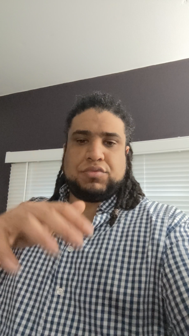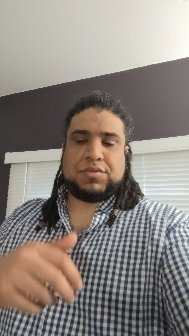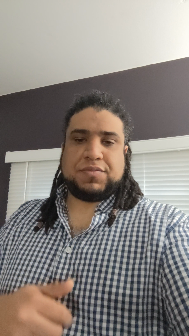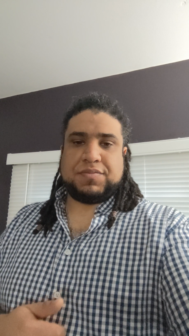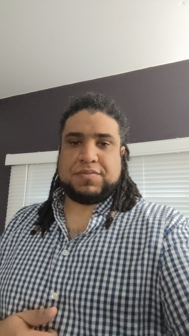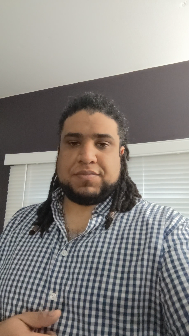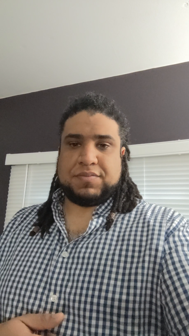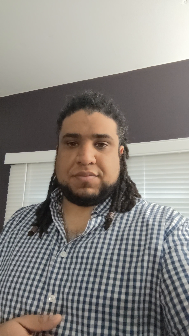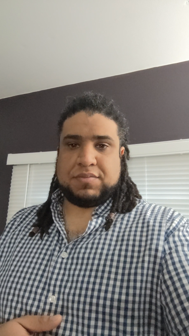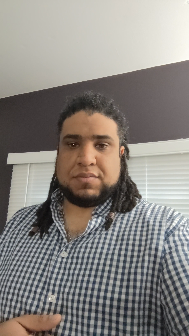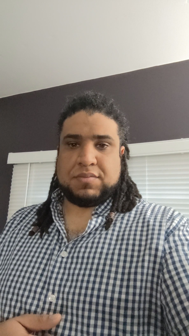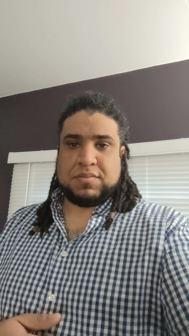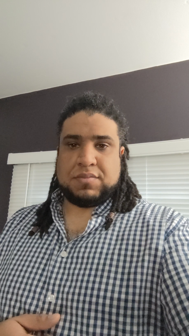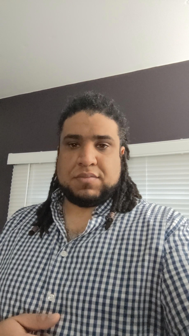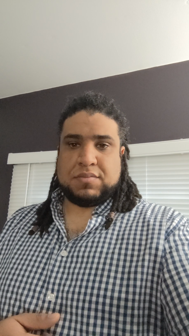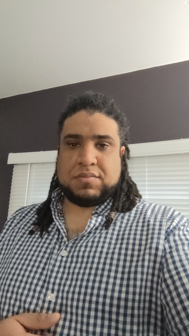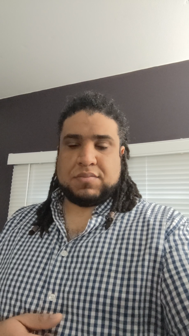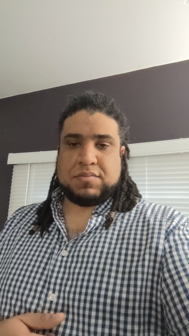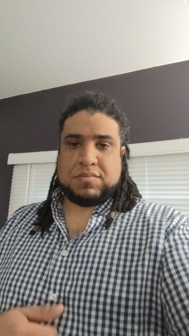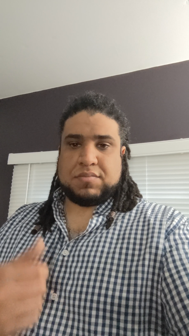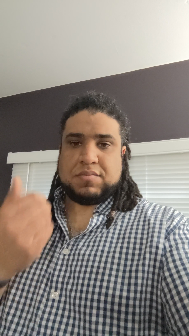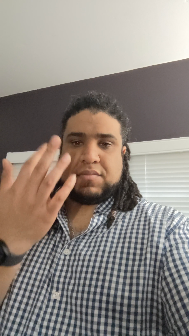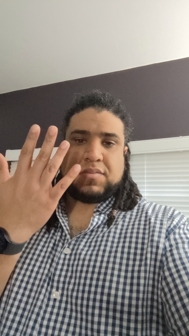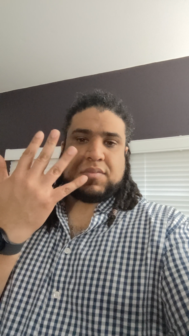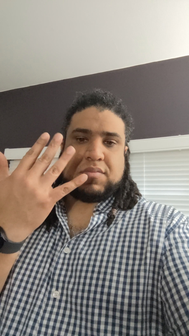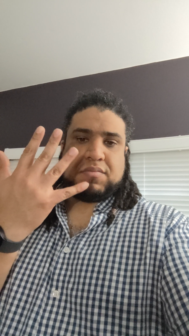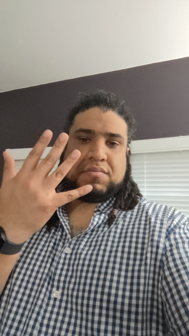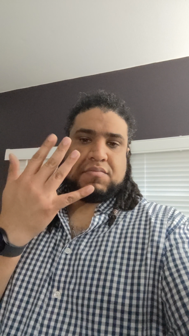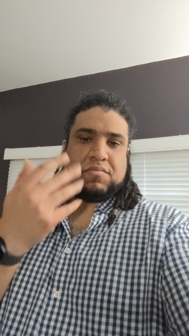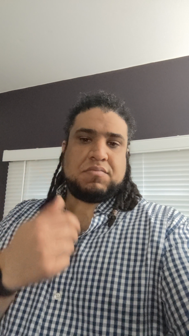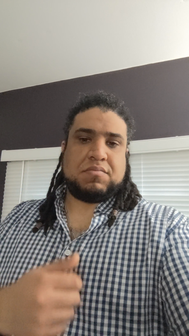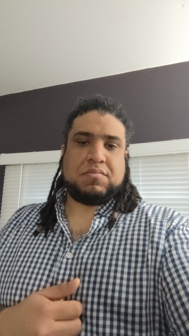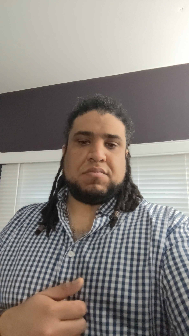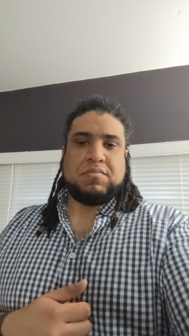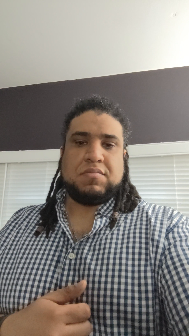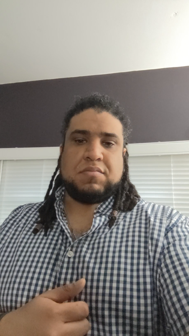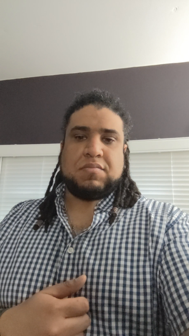hand